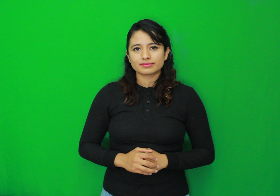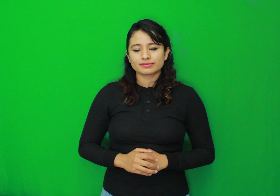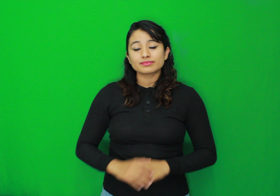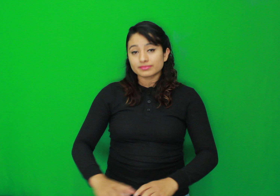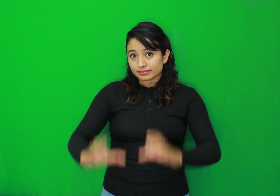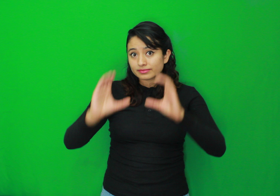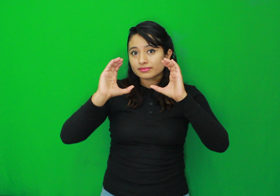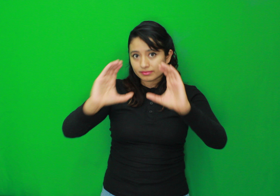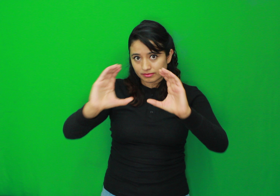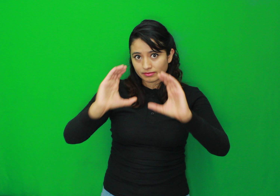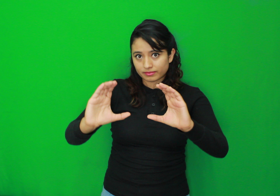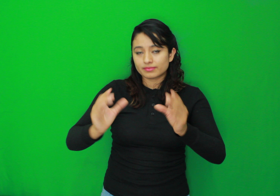cuidar